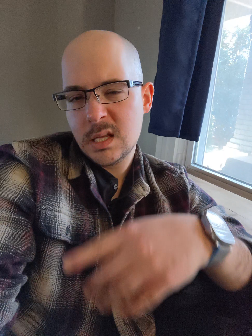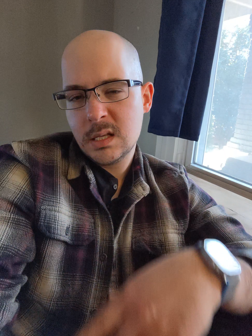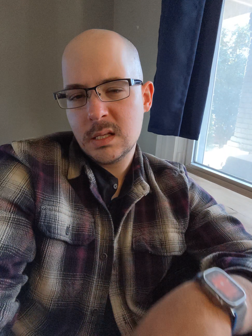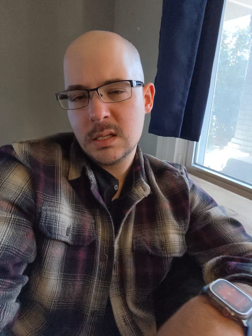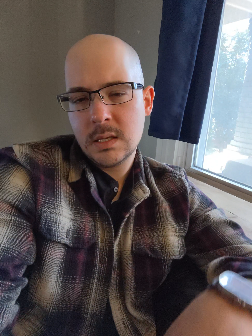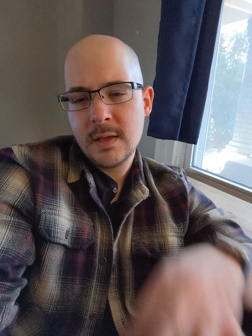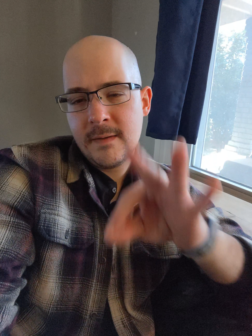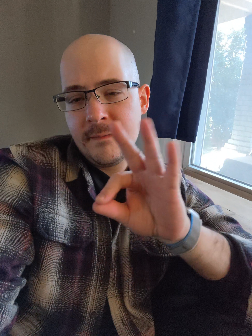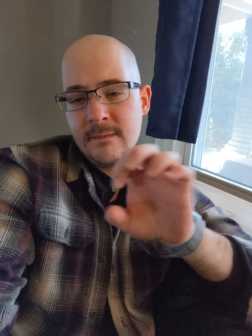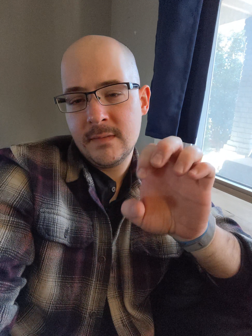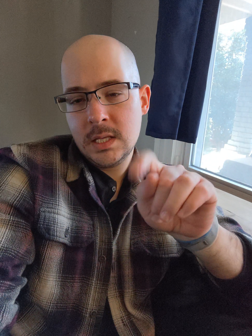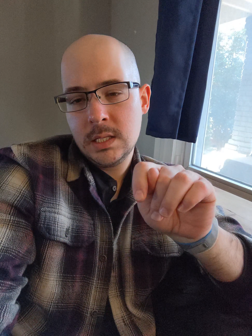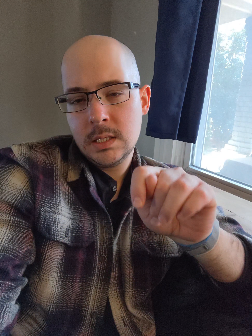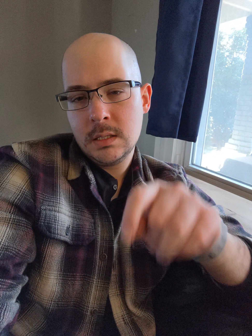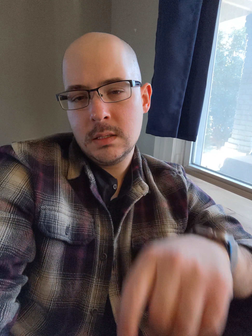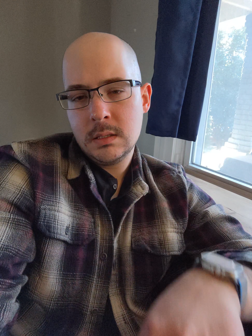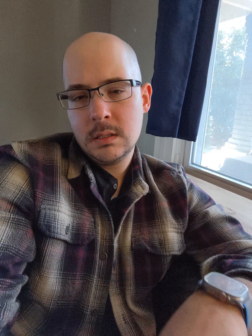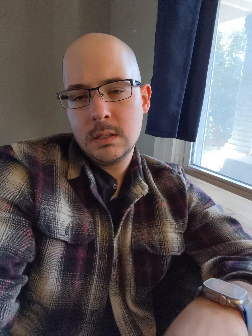feet